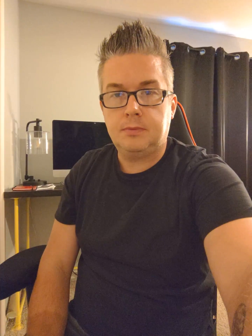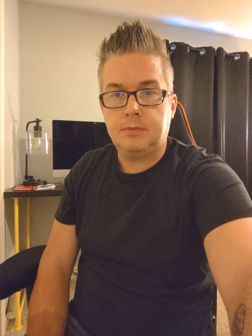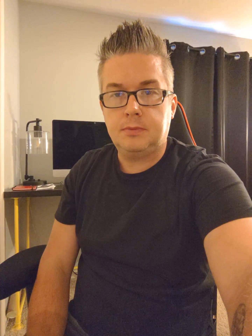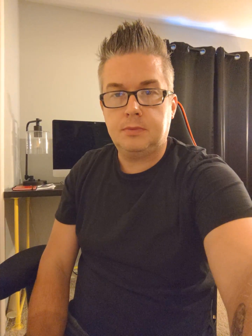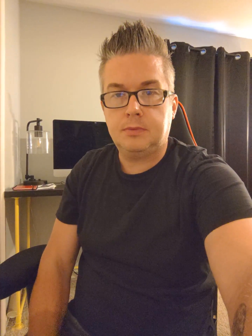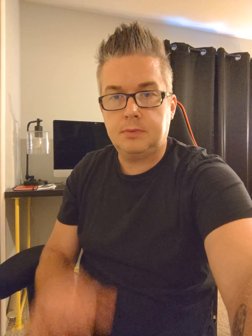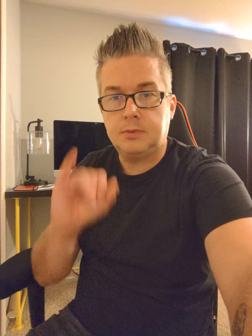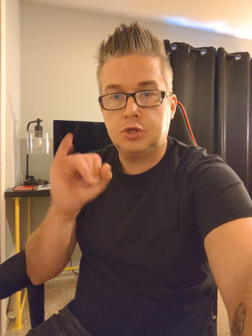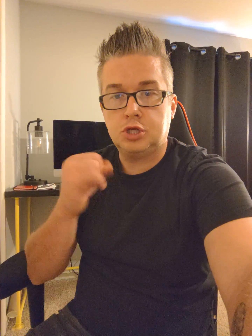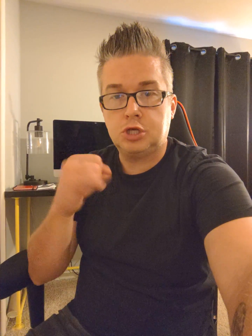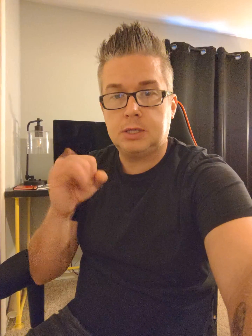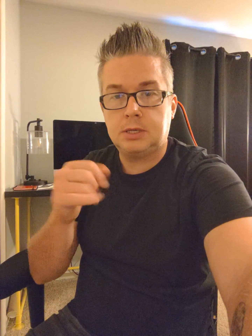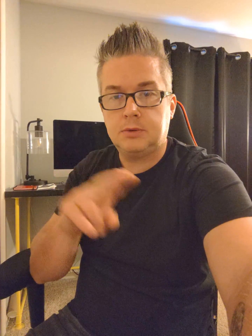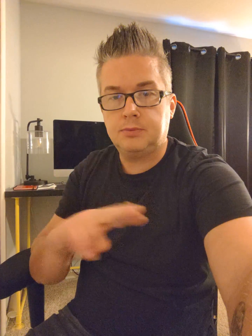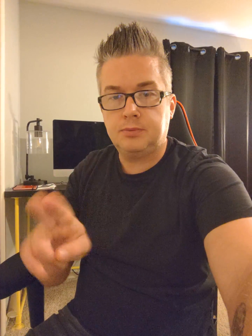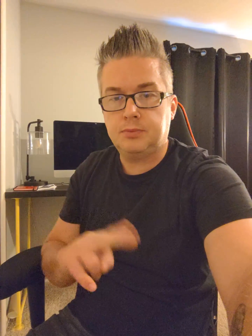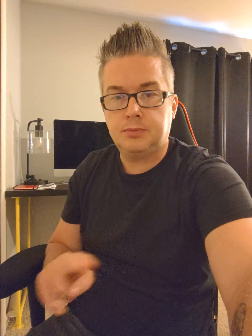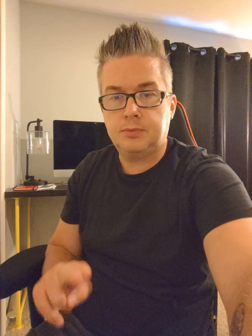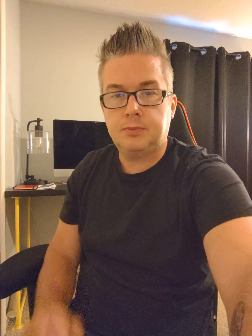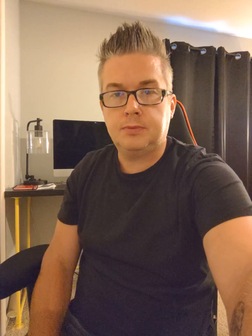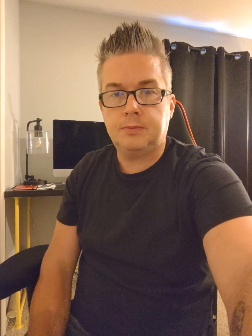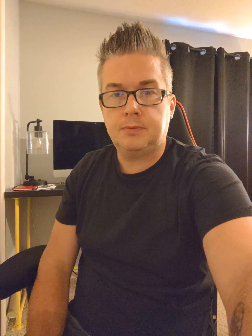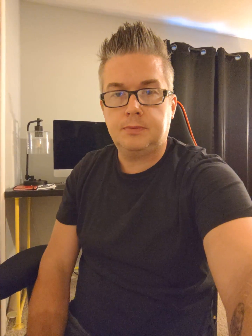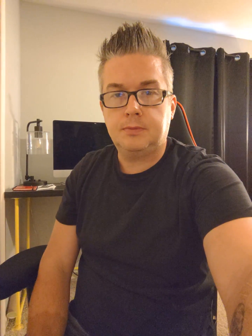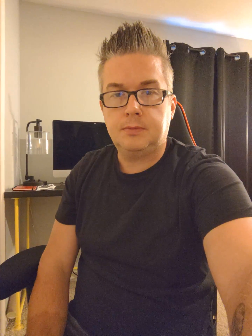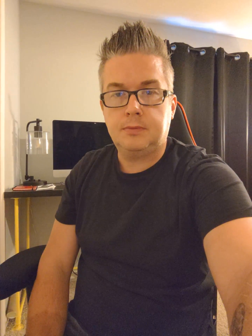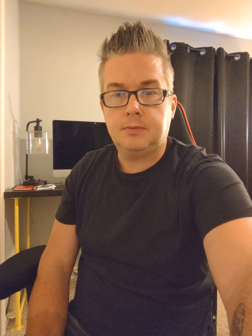jelly